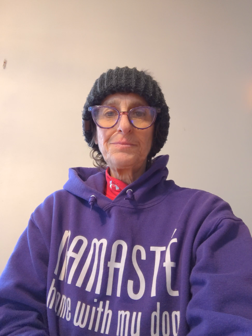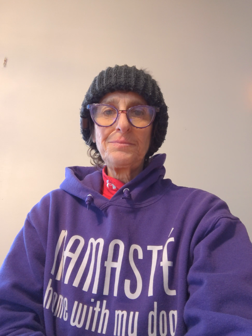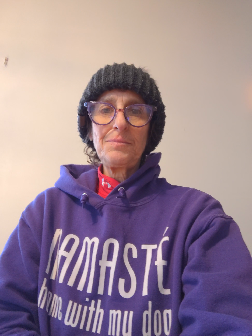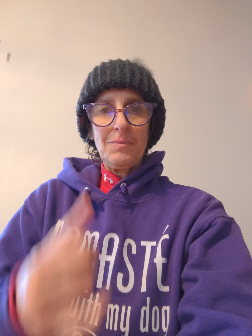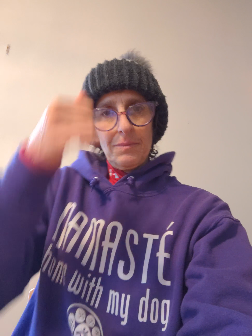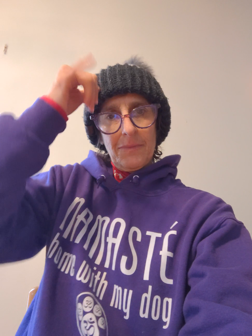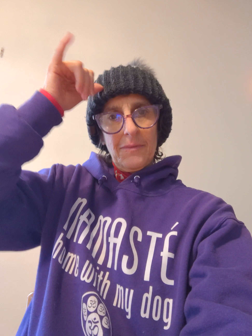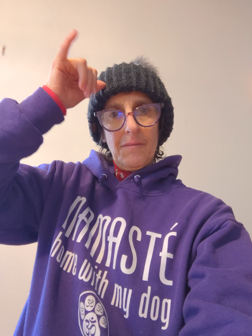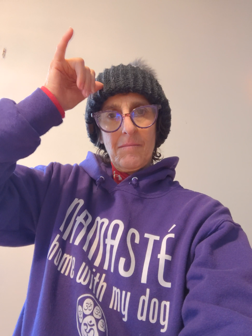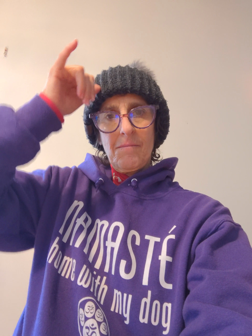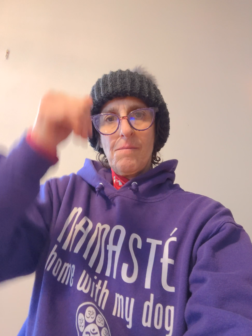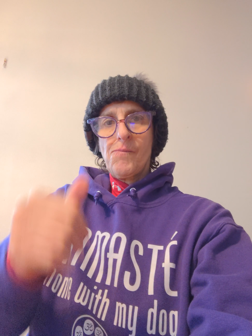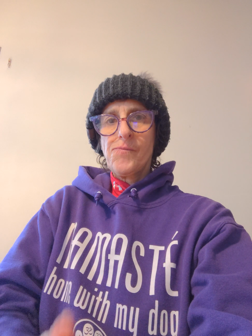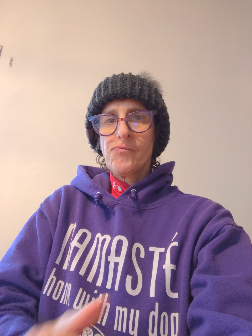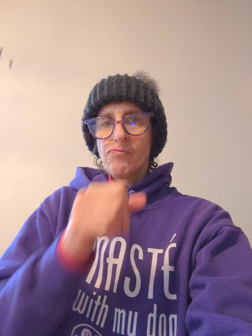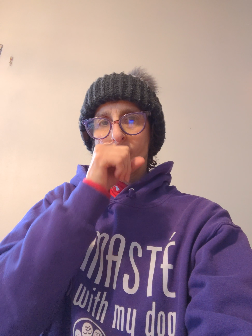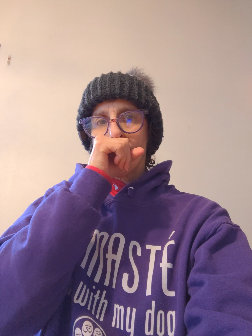cow